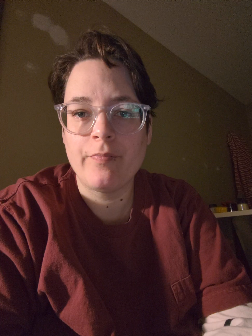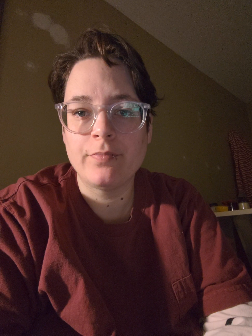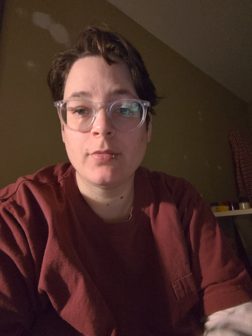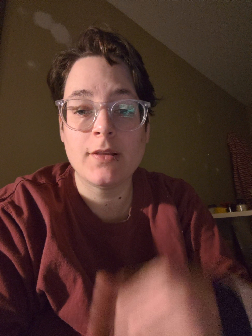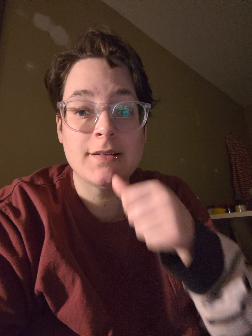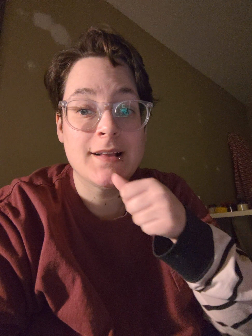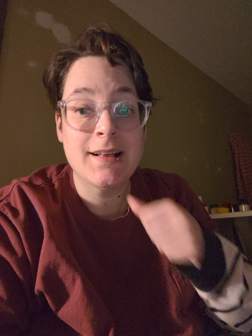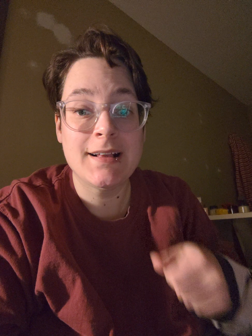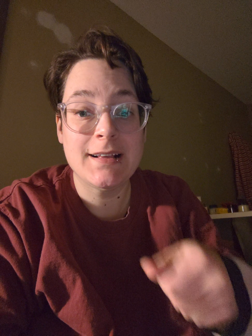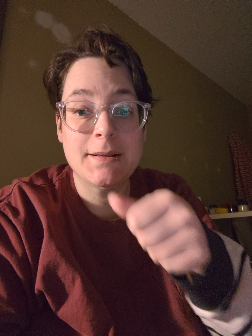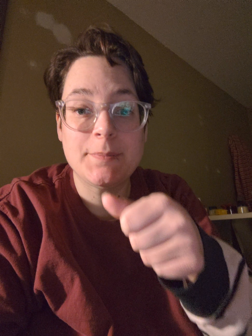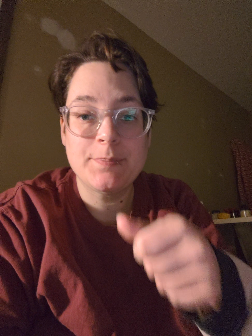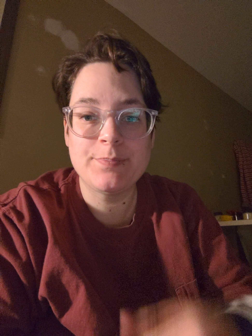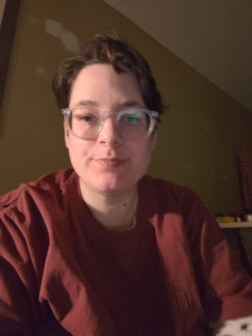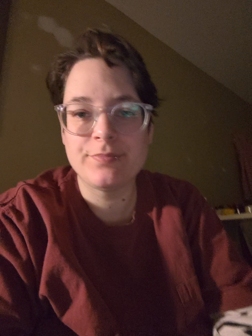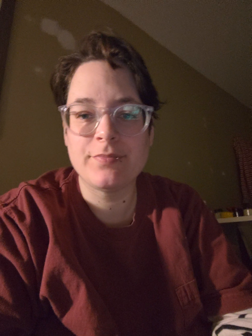hide